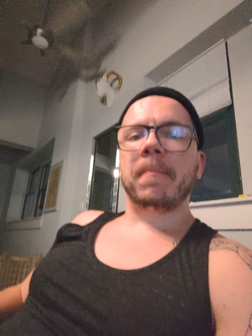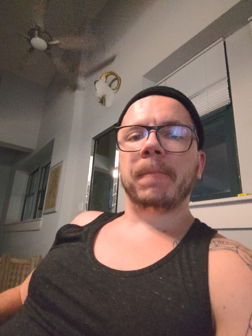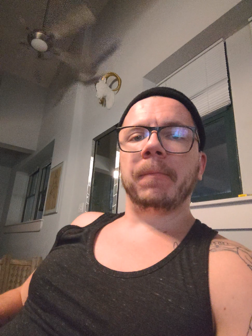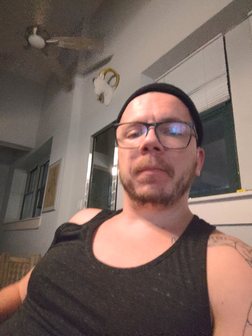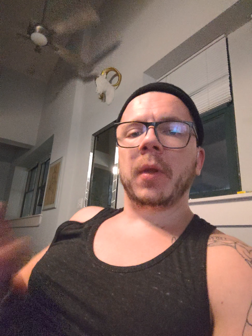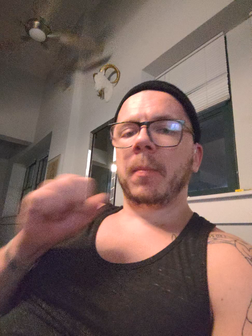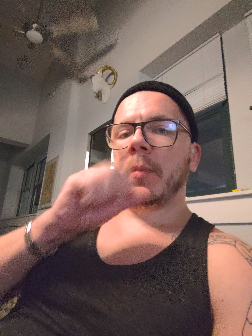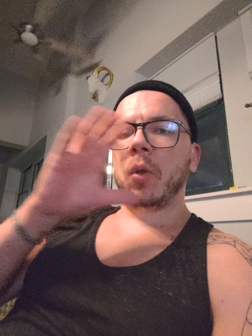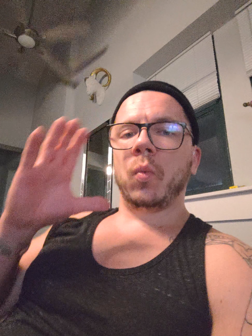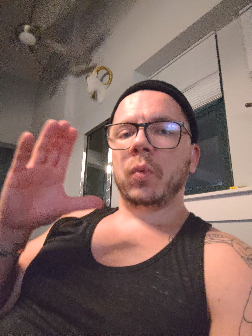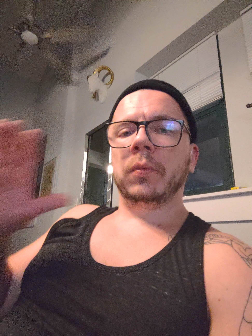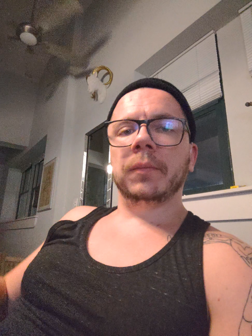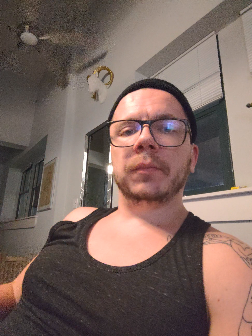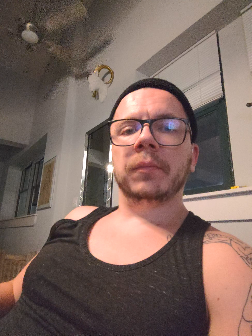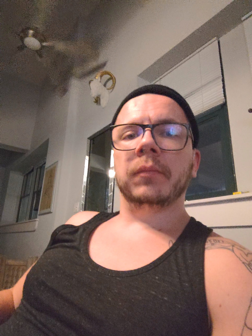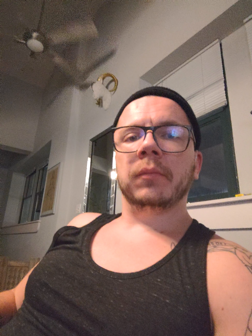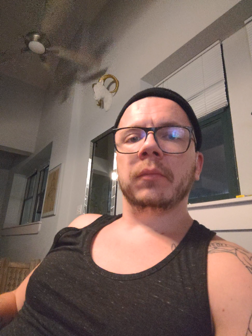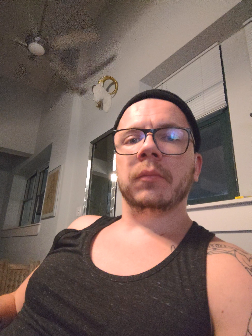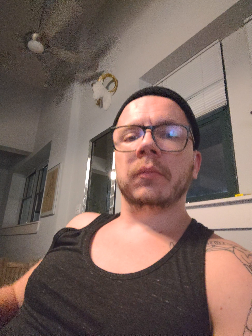balloon